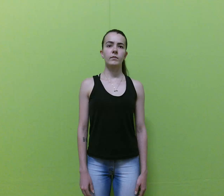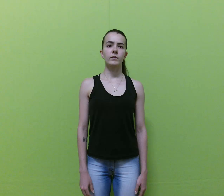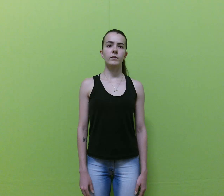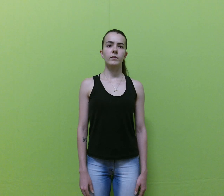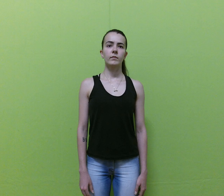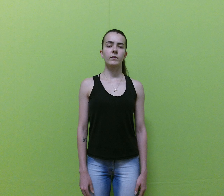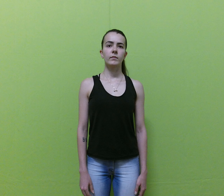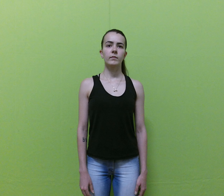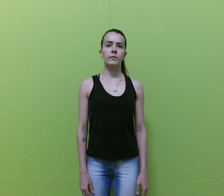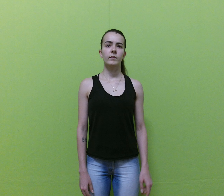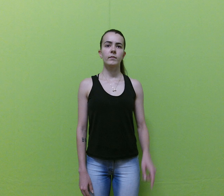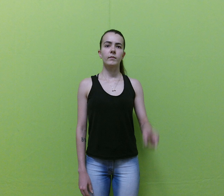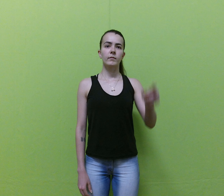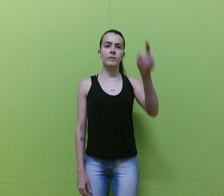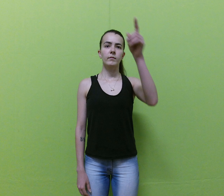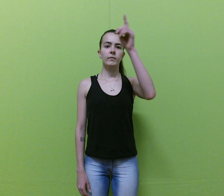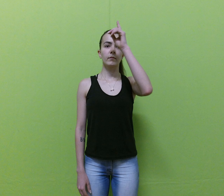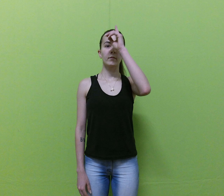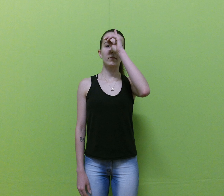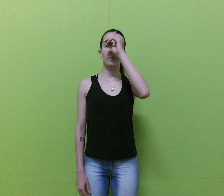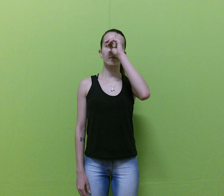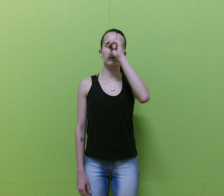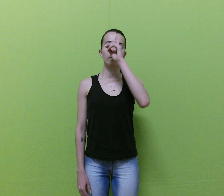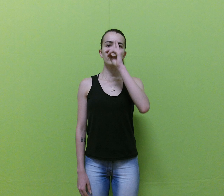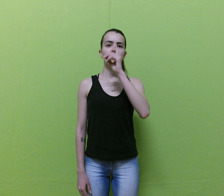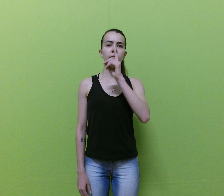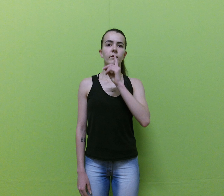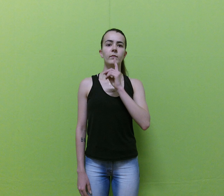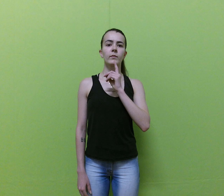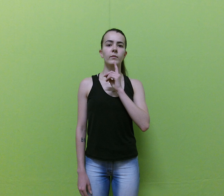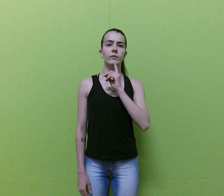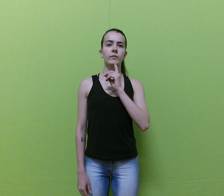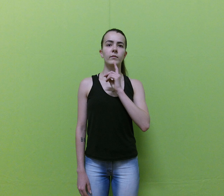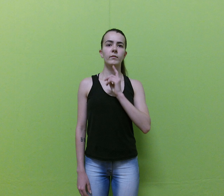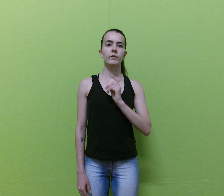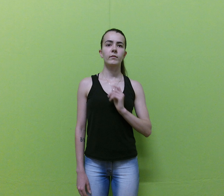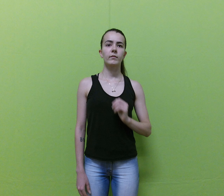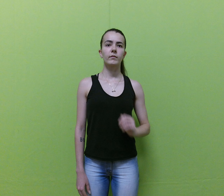amarelo